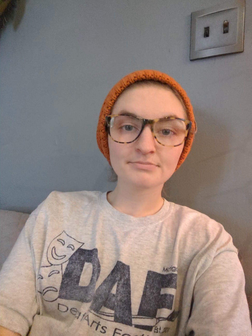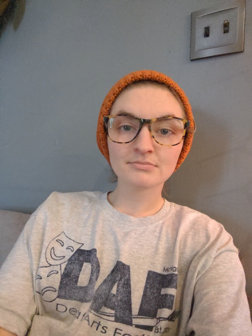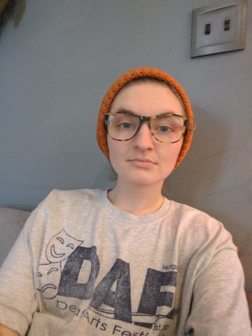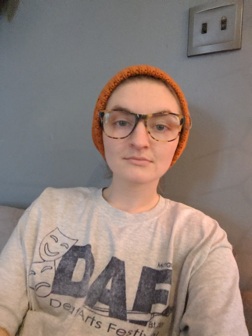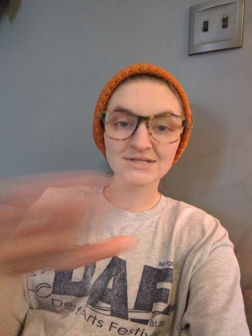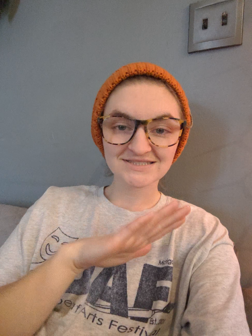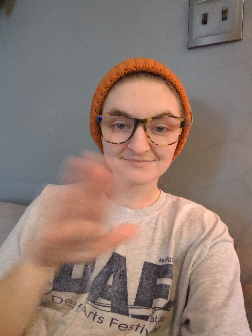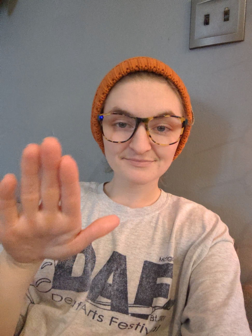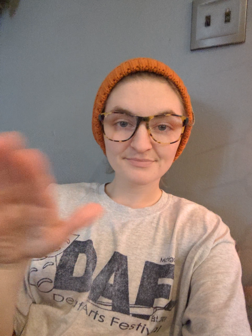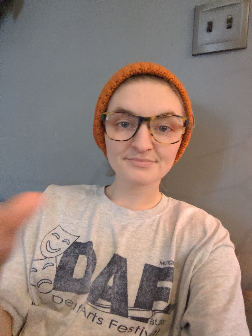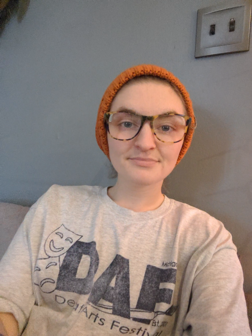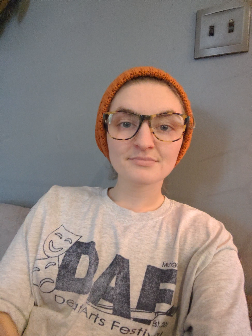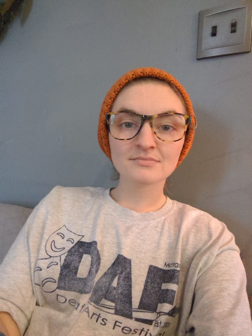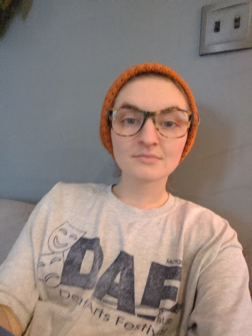clean